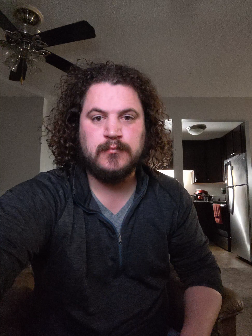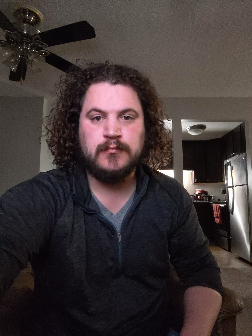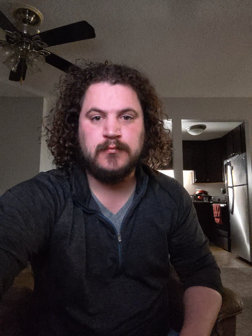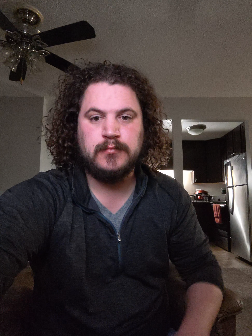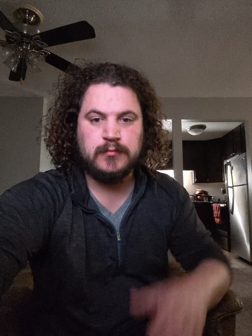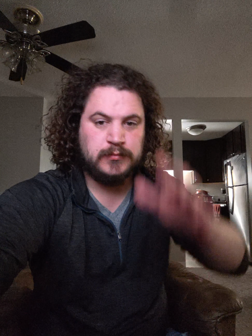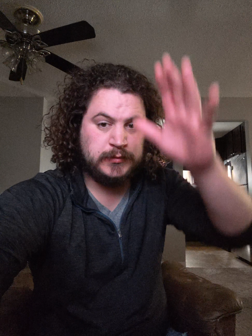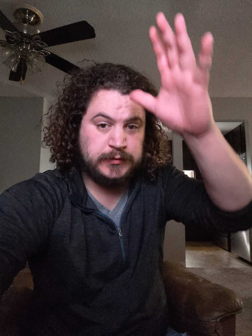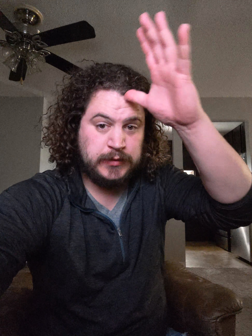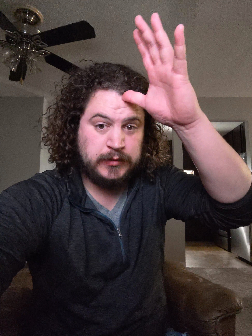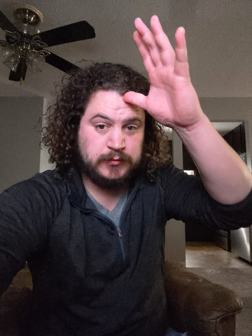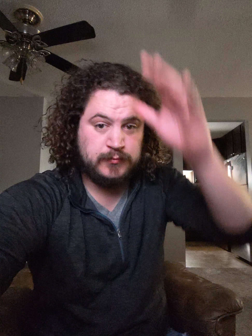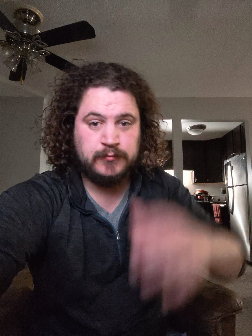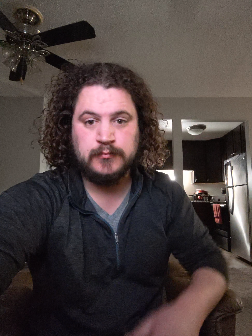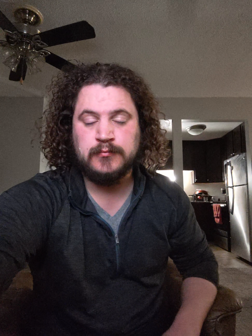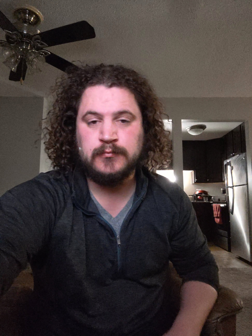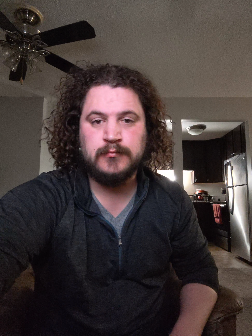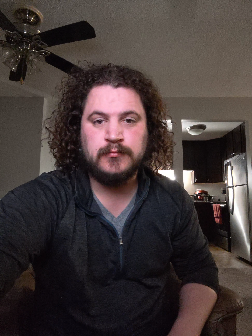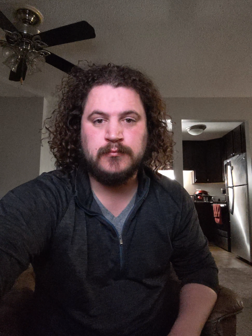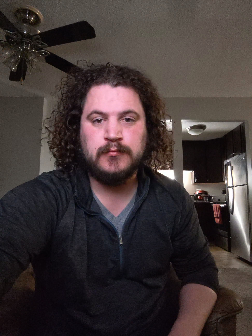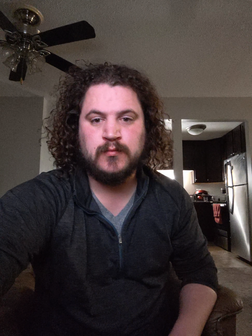dad